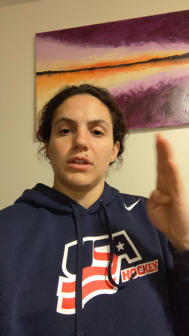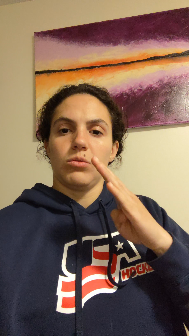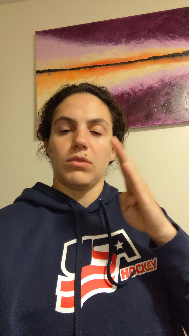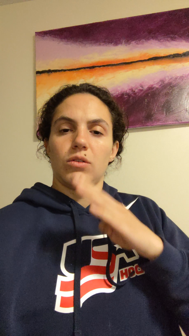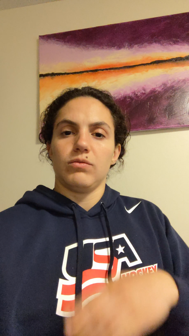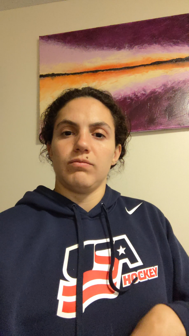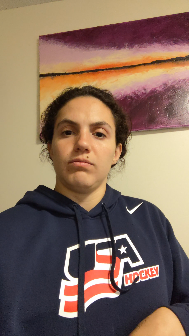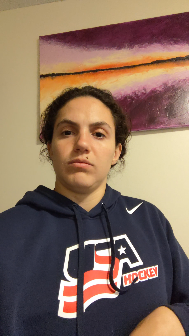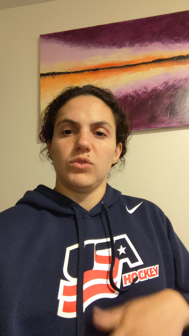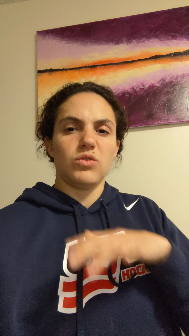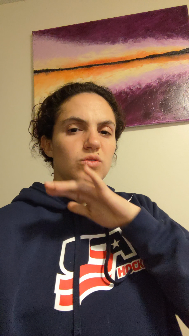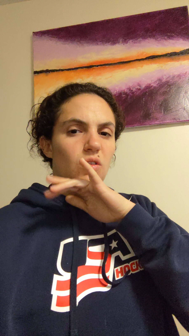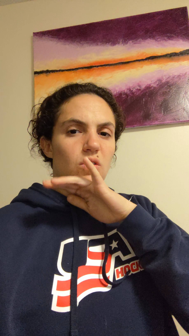naughty